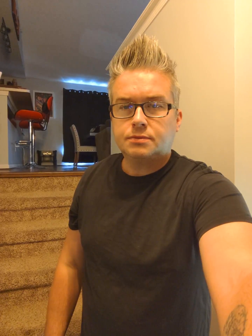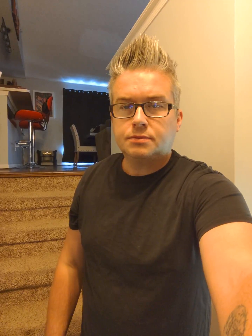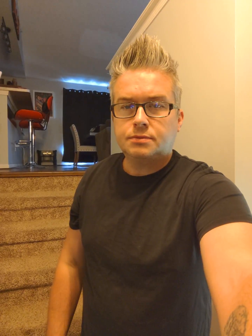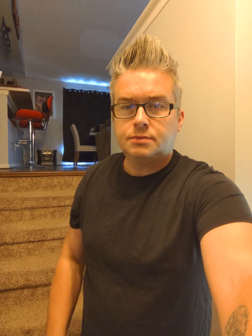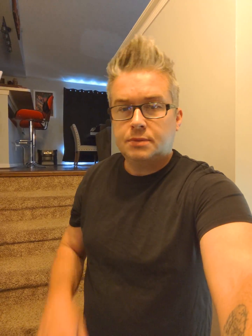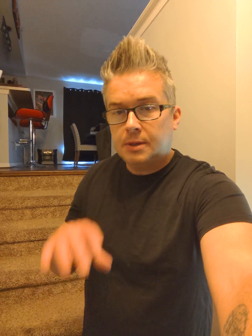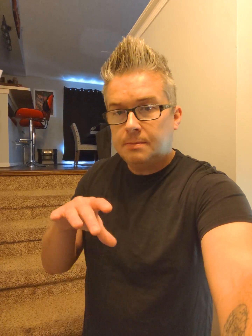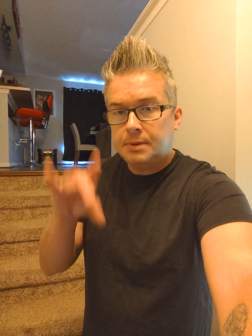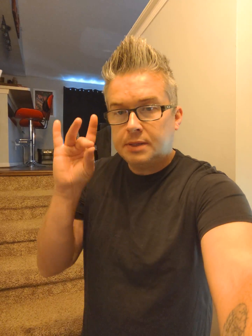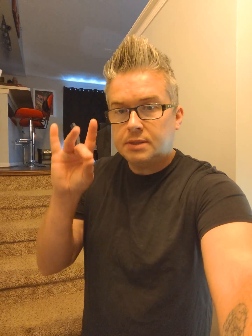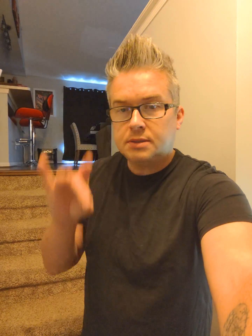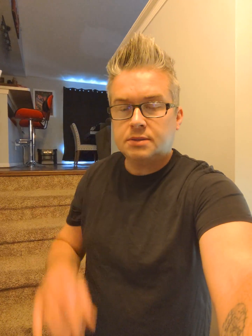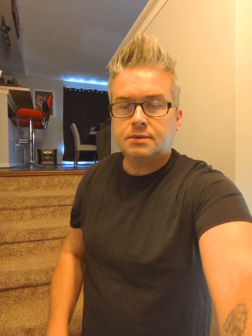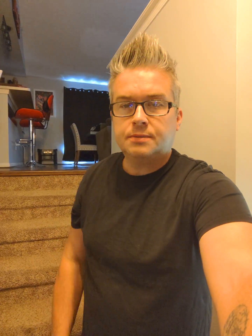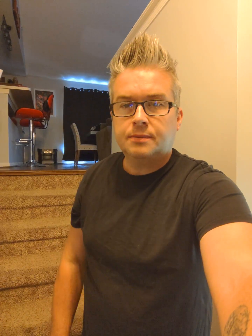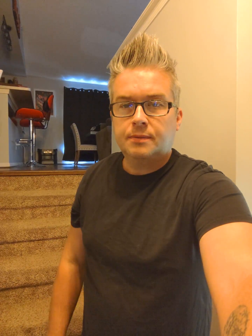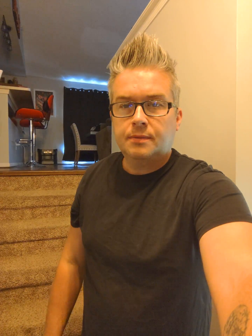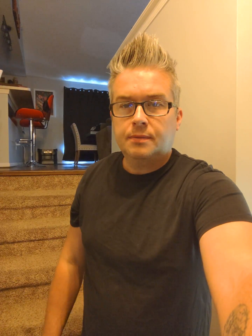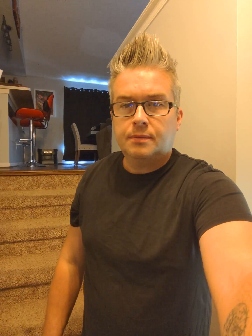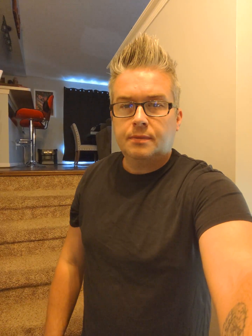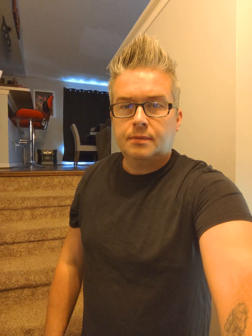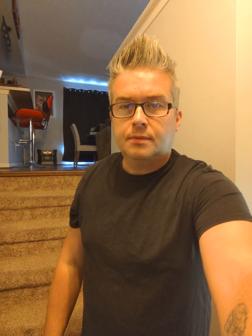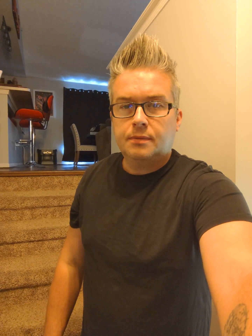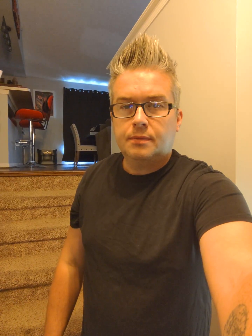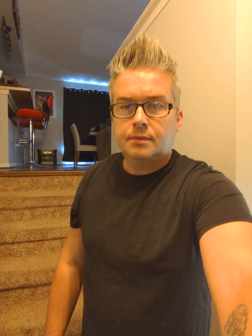pick